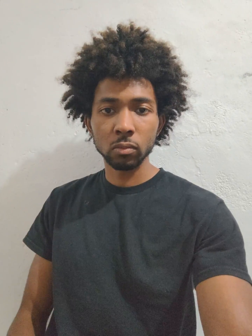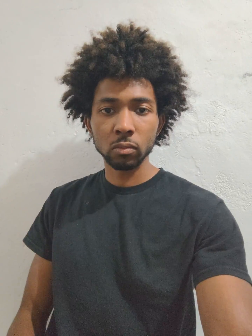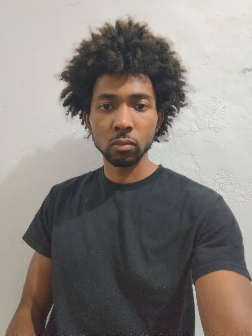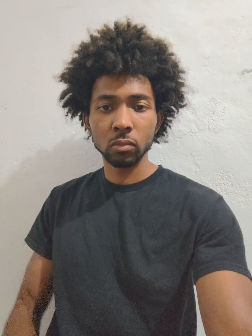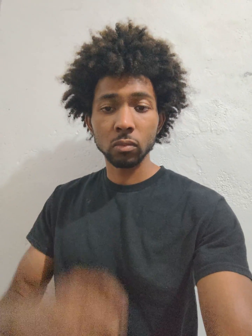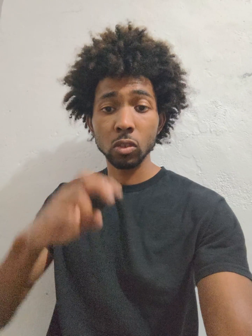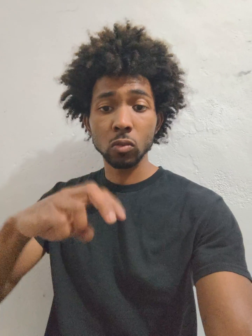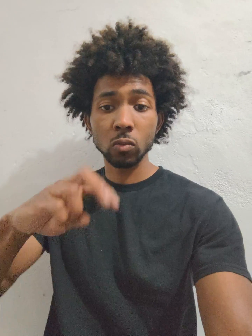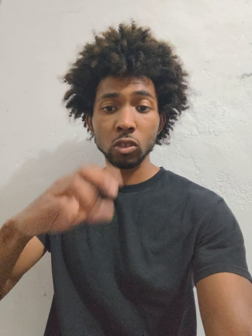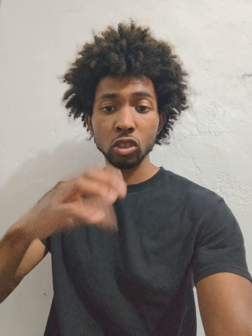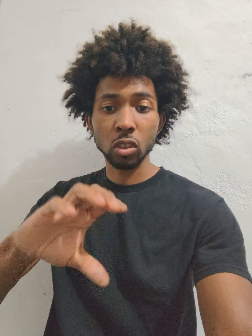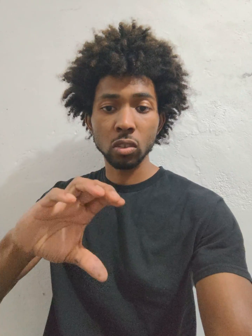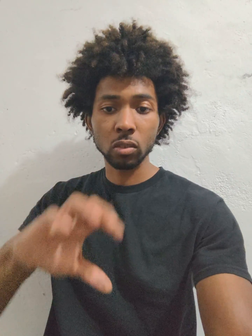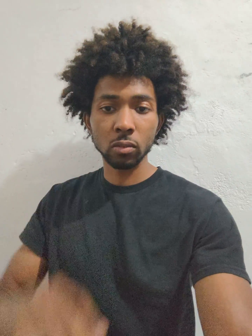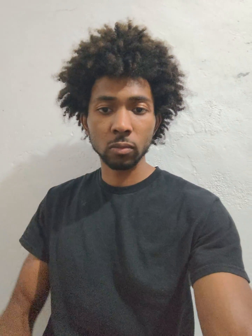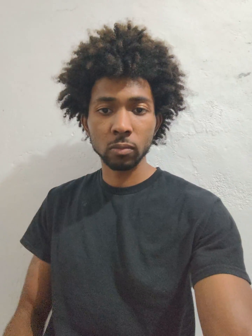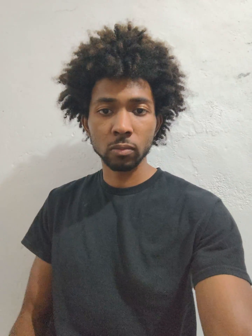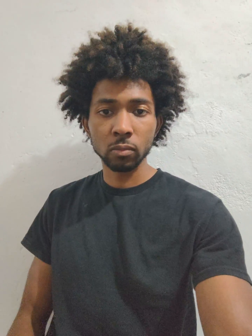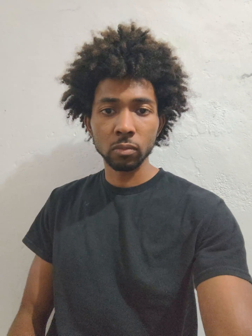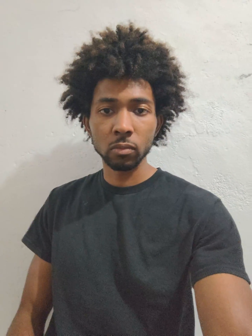potato chip